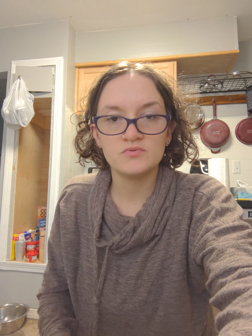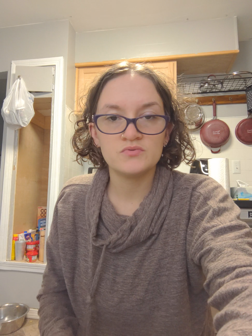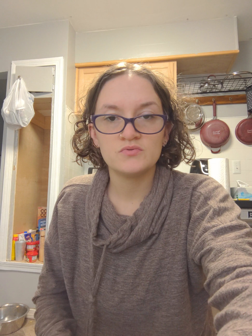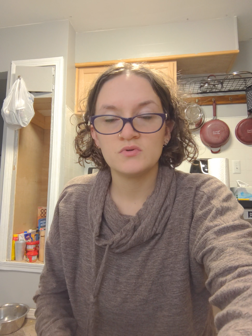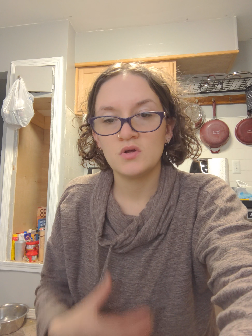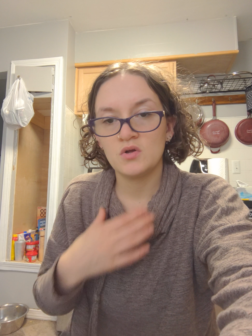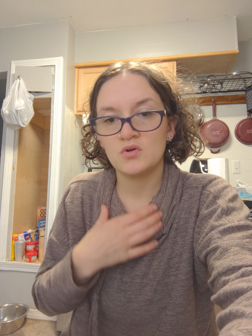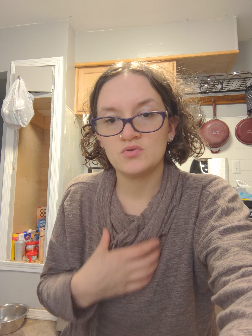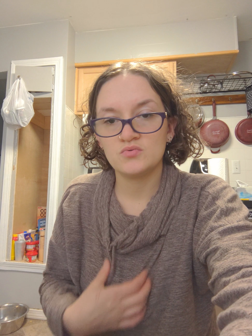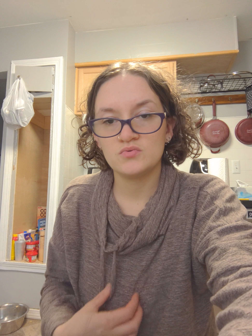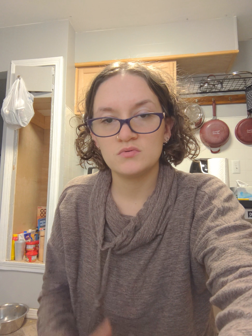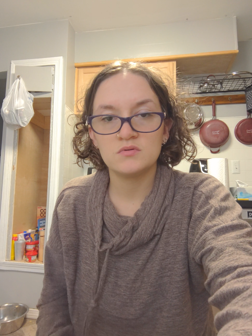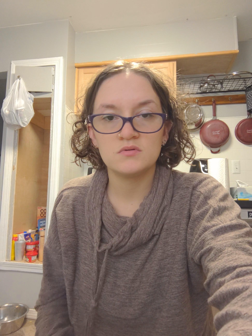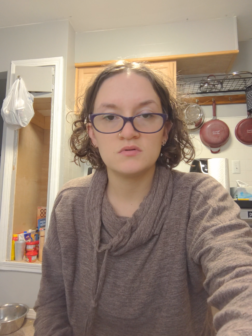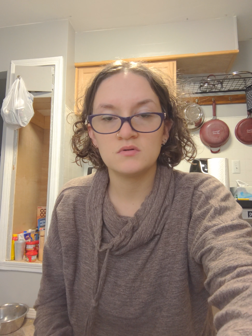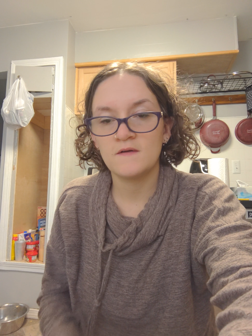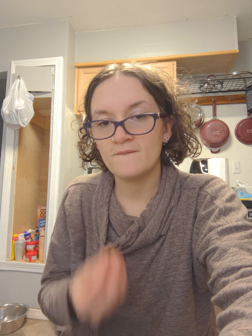hungry